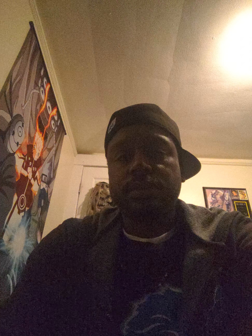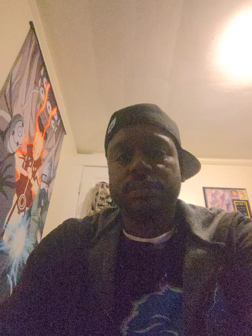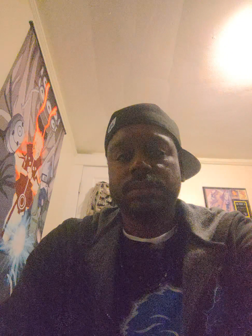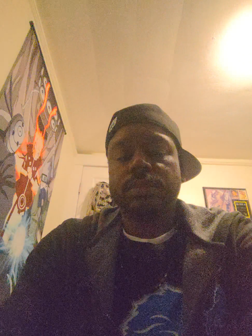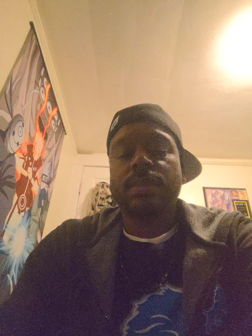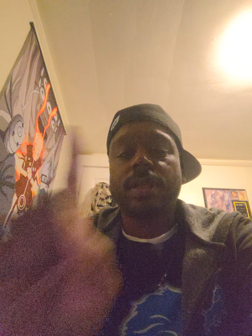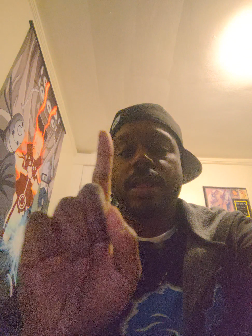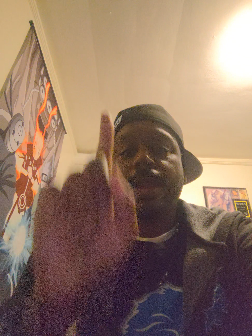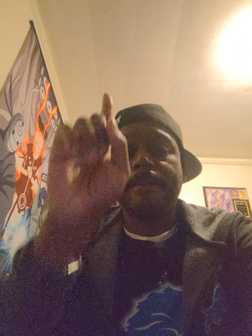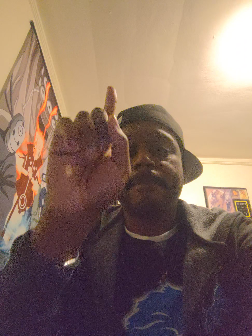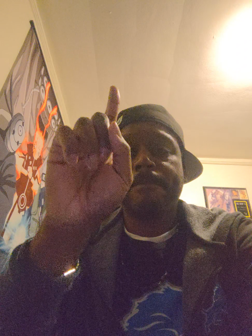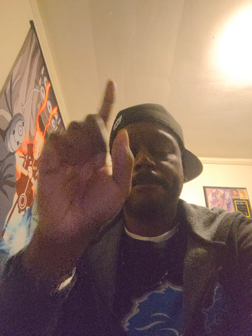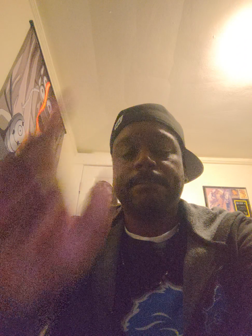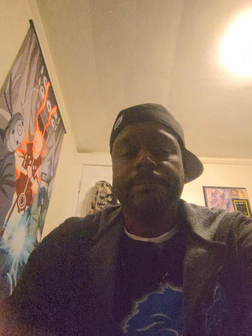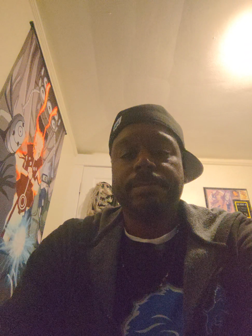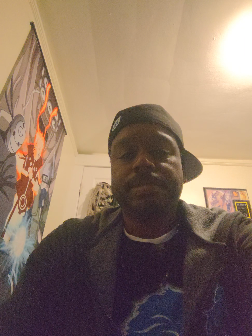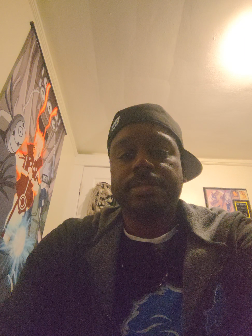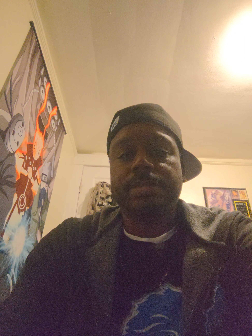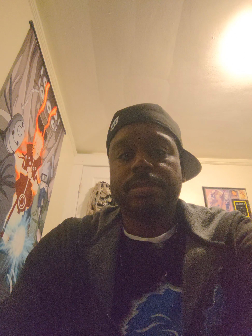up